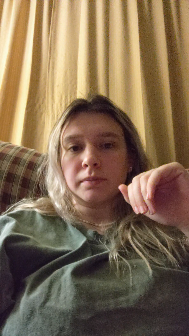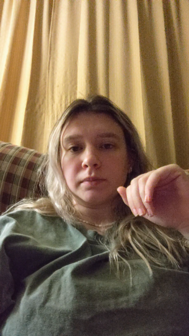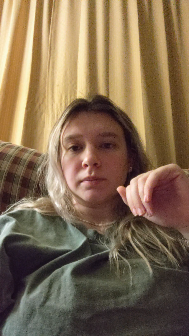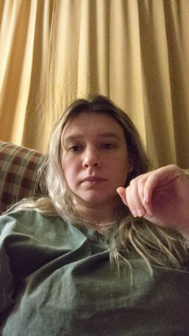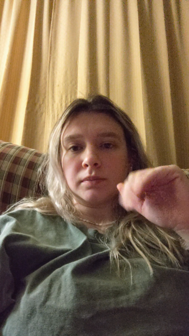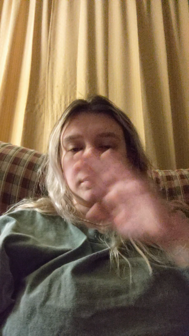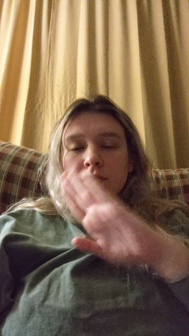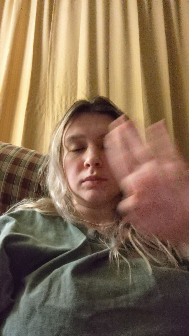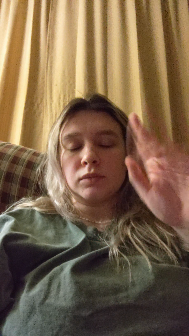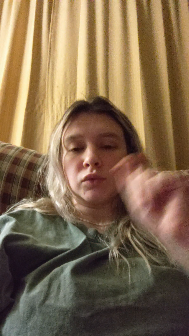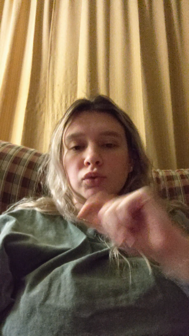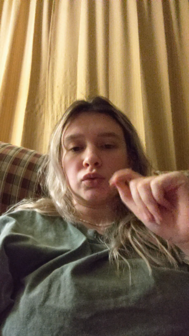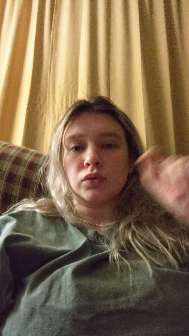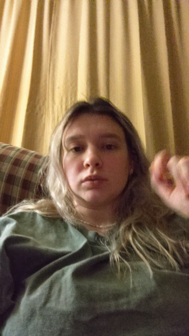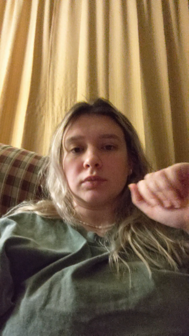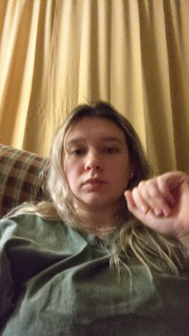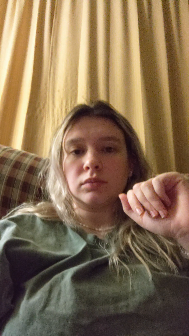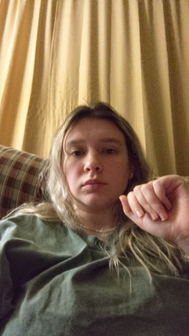chalk